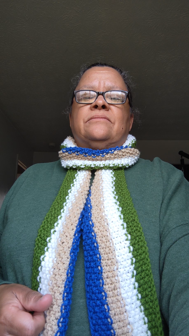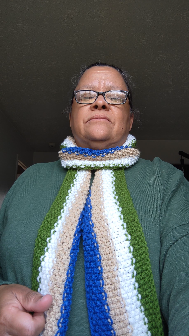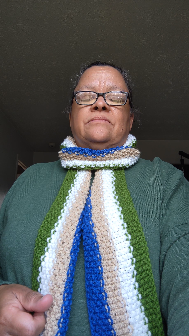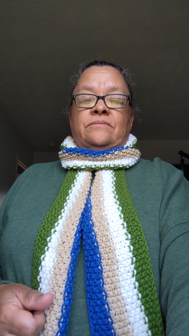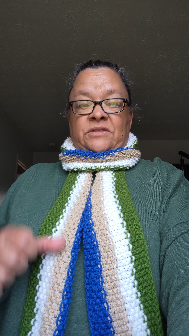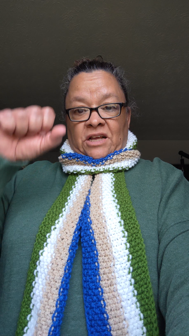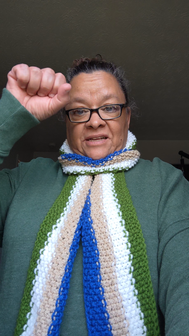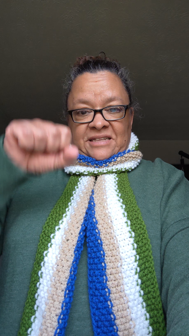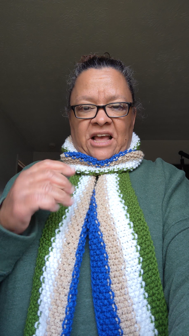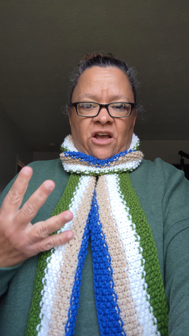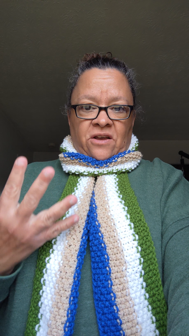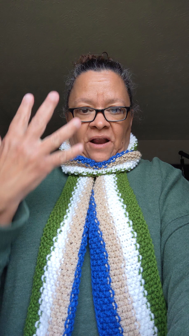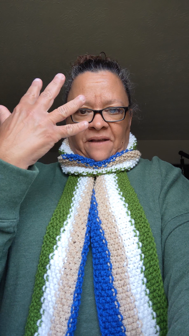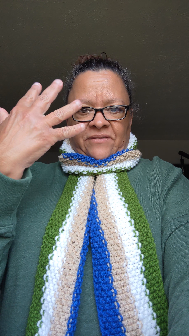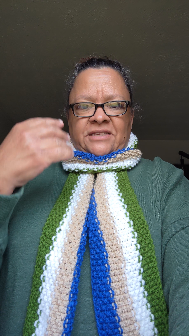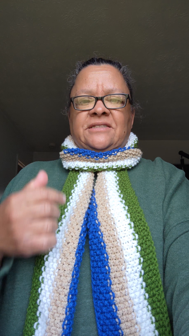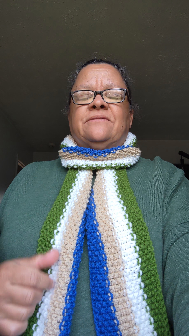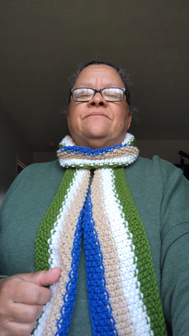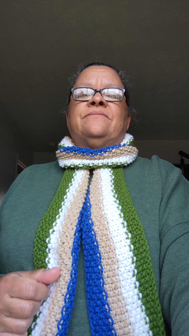gloves